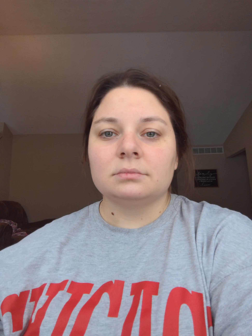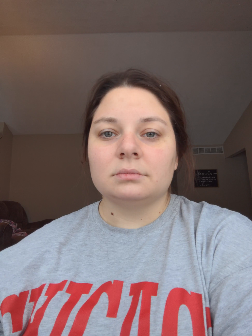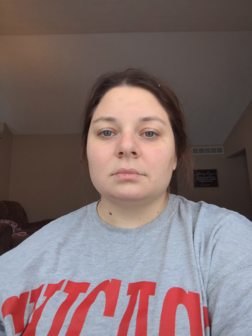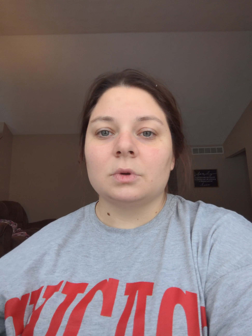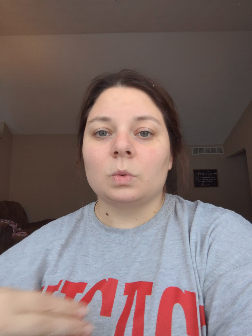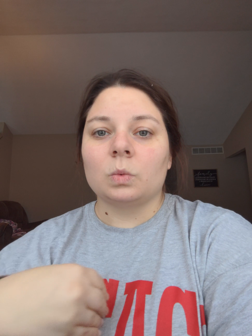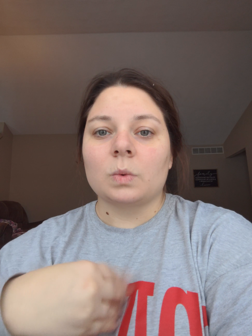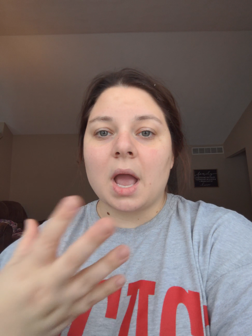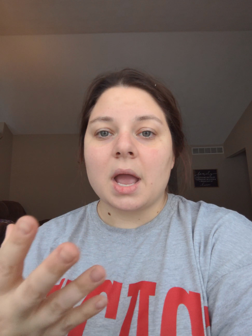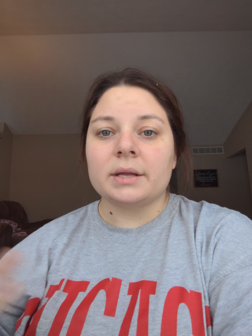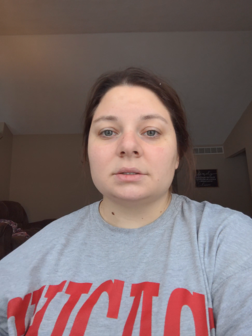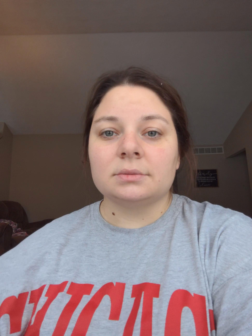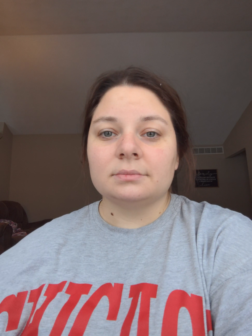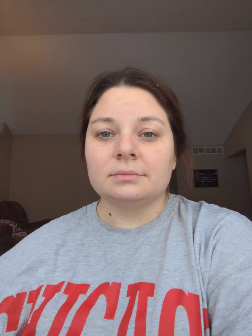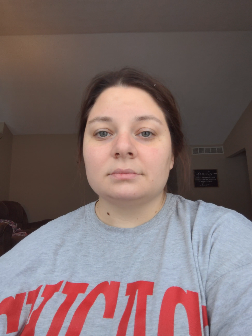white